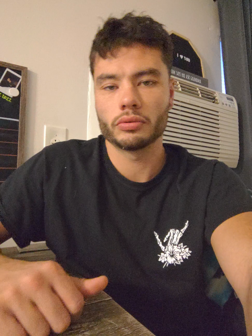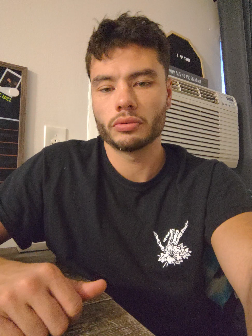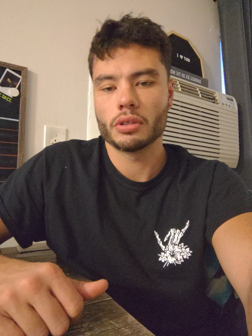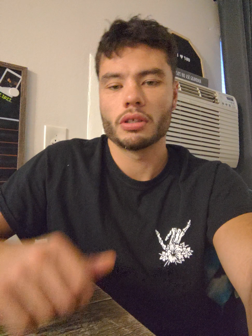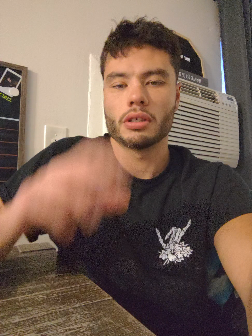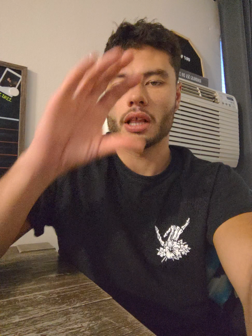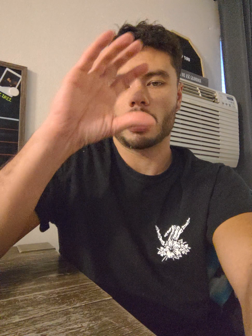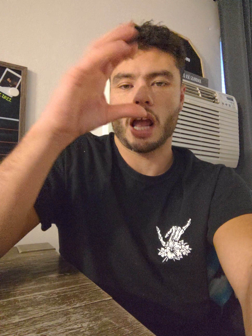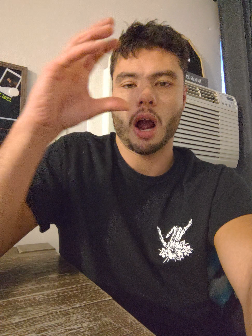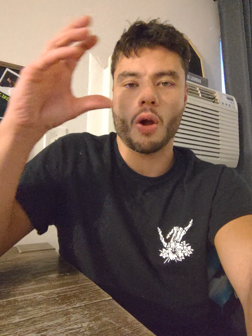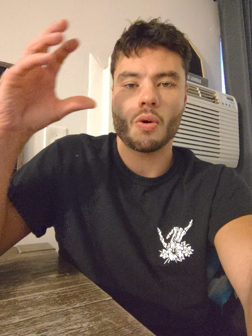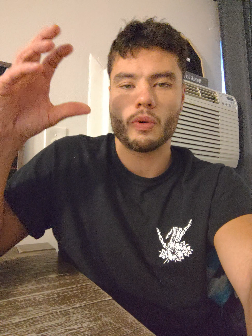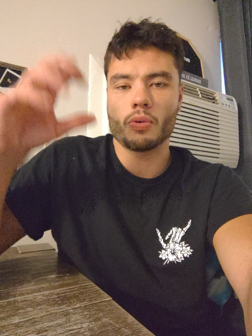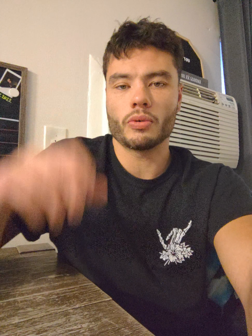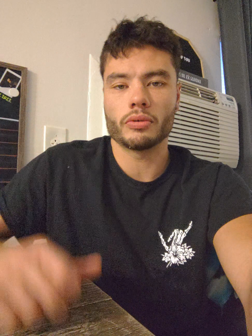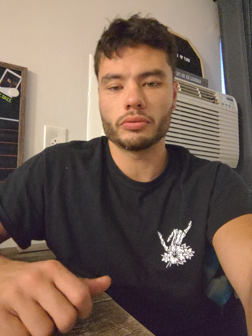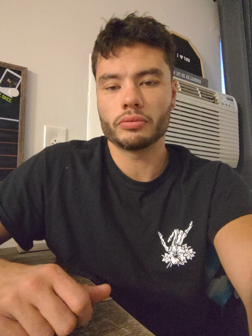cloud